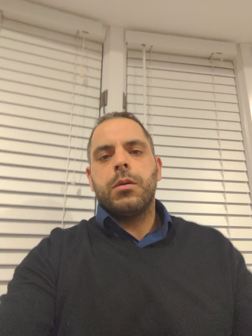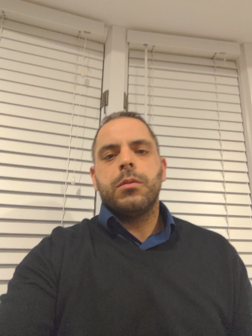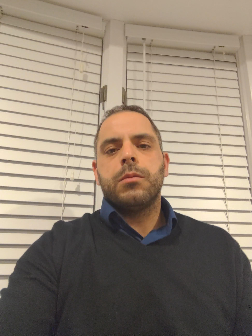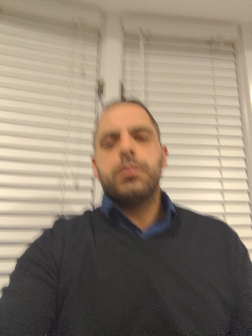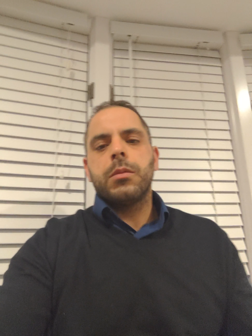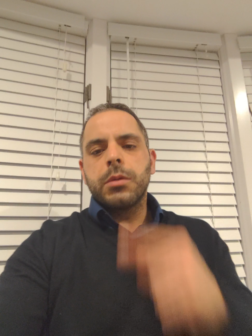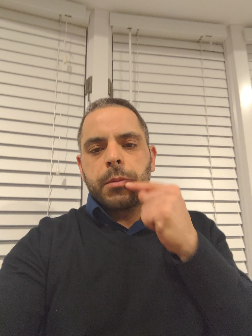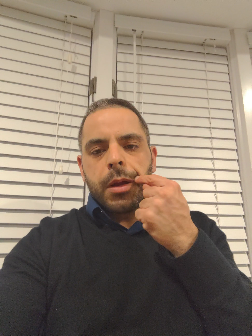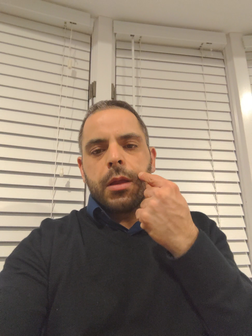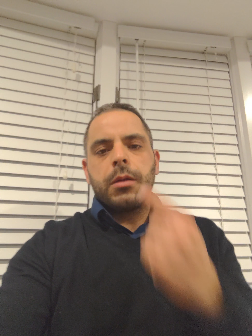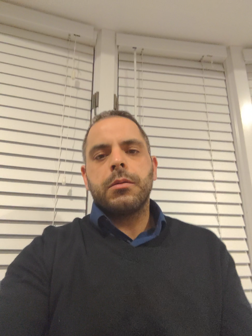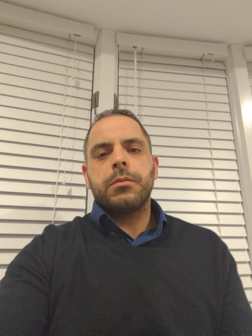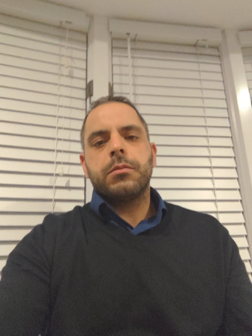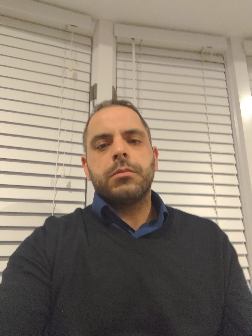smile